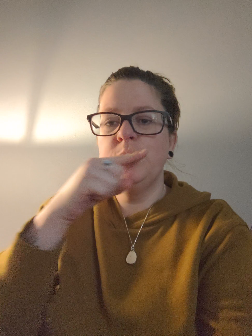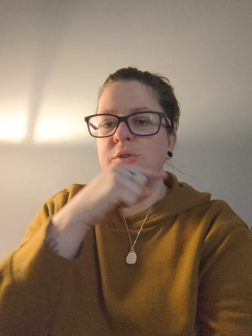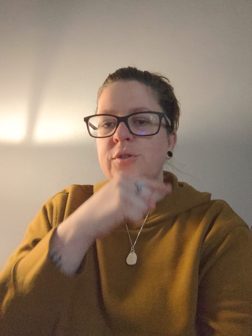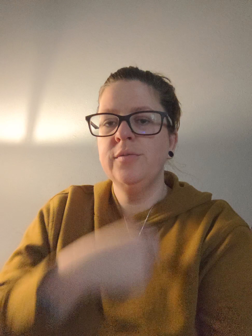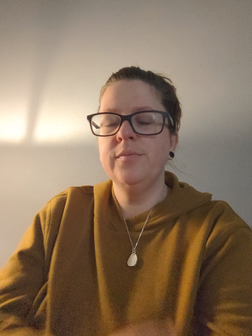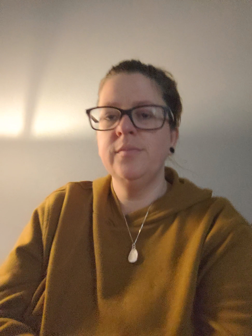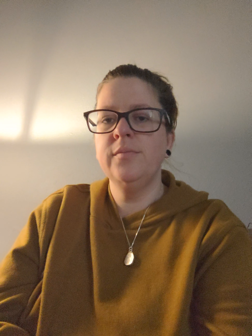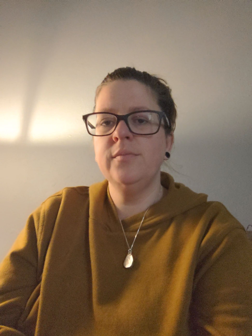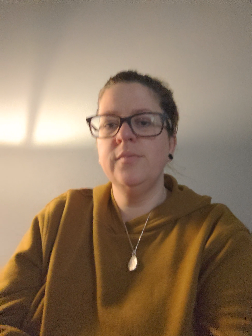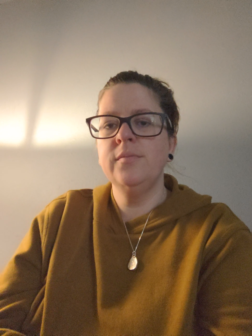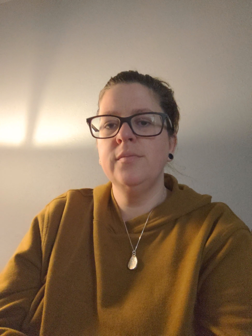toothbrush